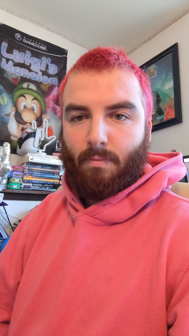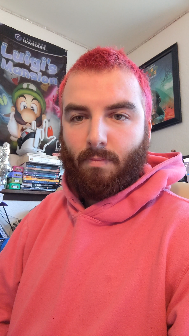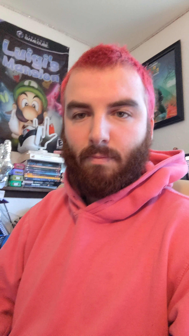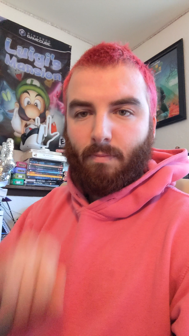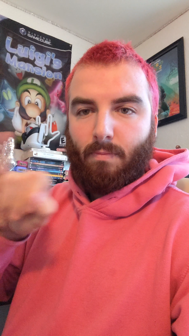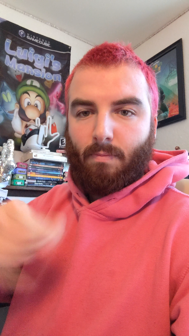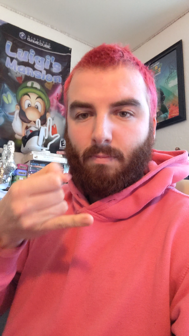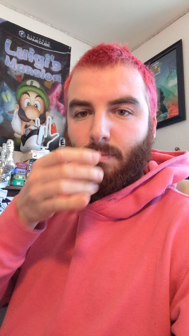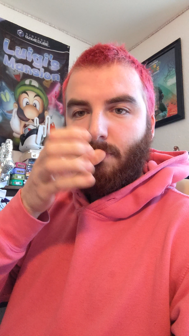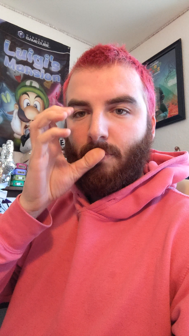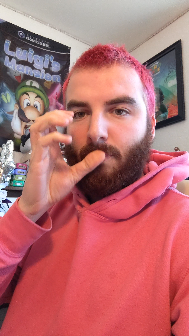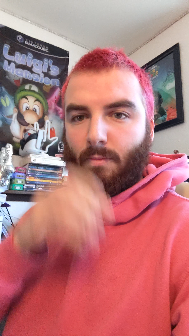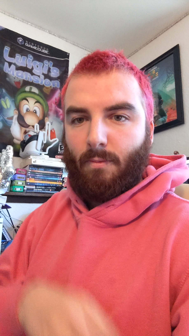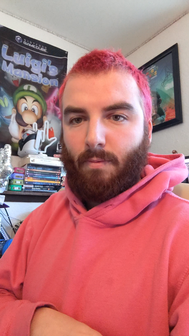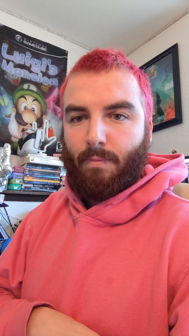juice